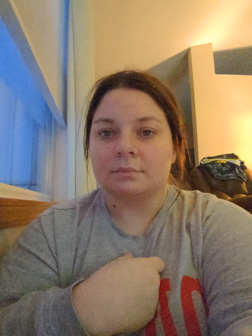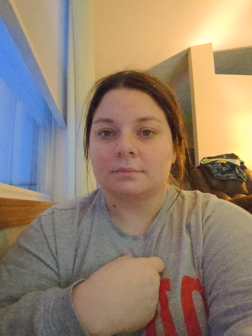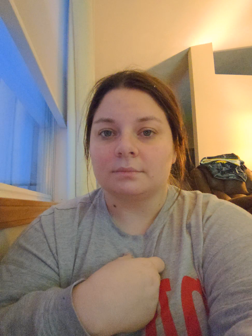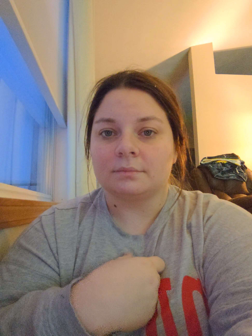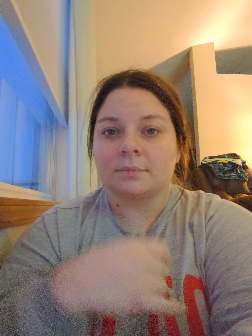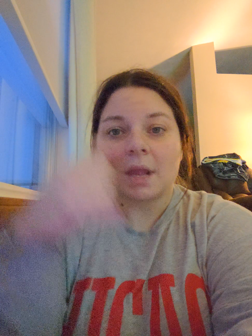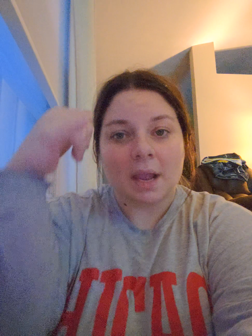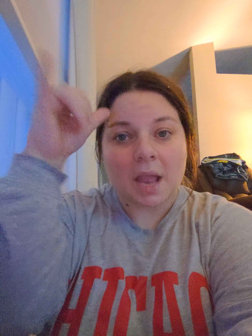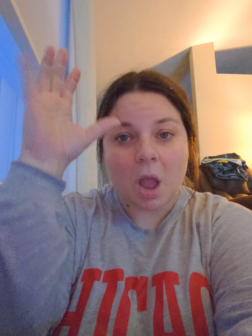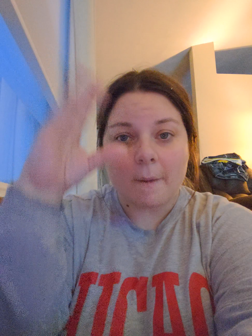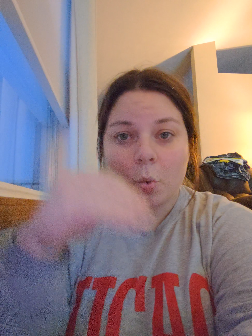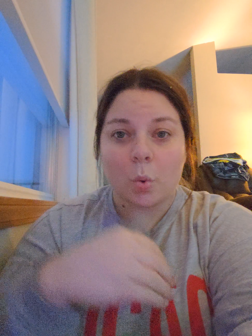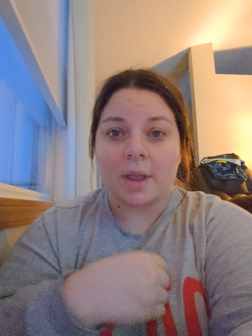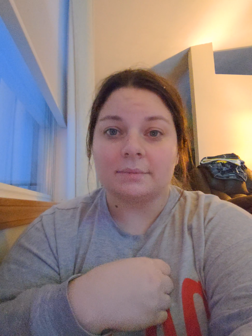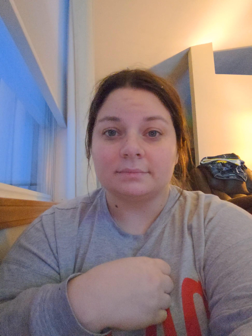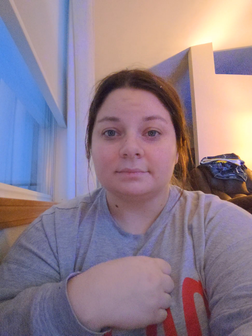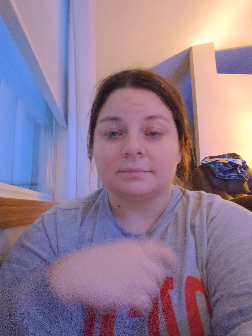cowboy